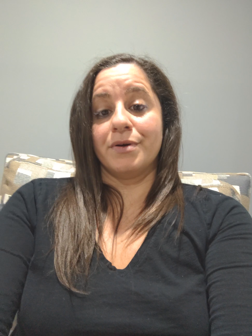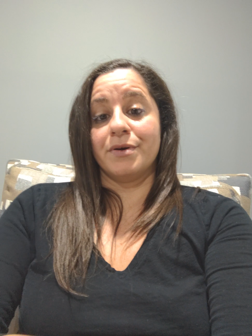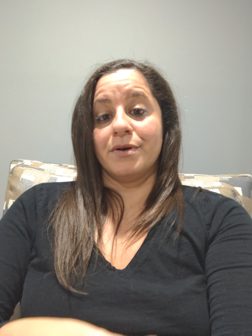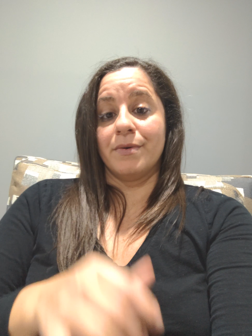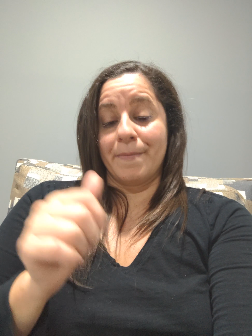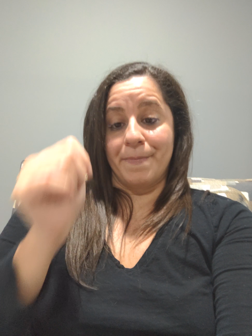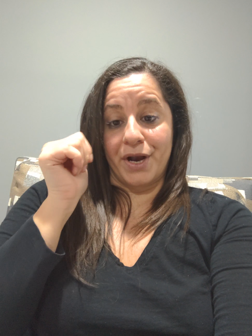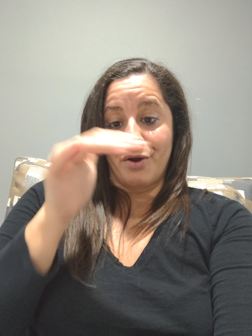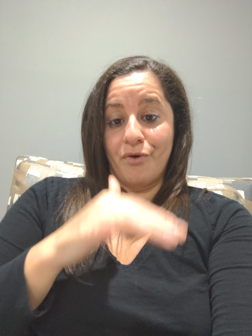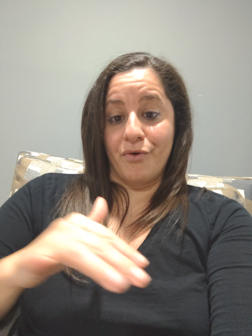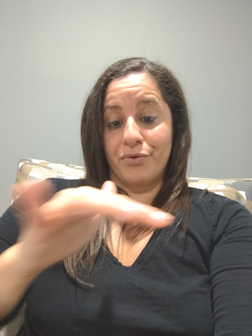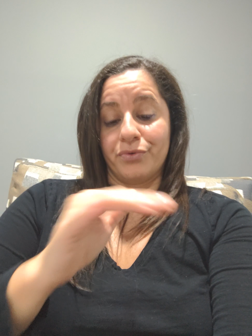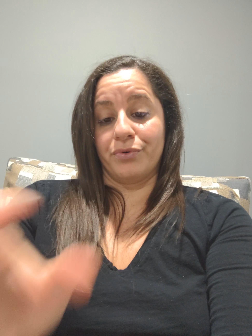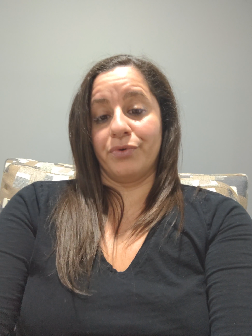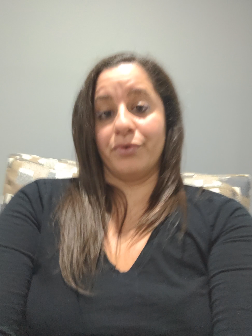backyard